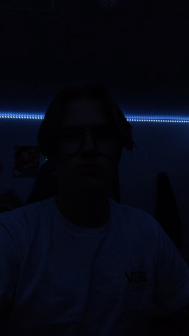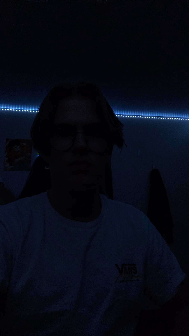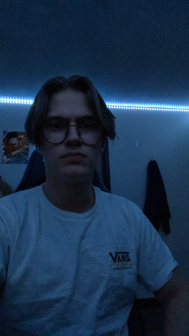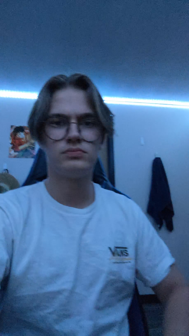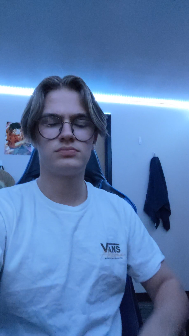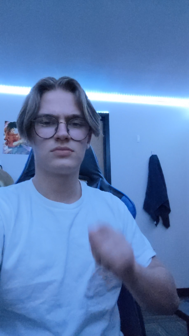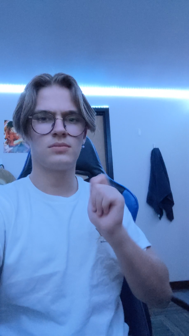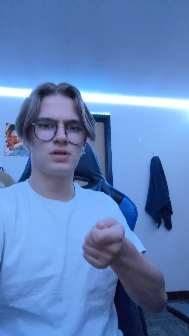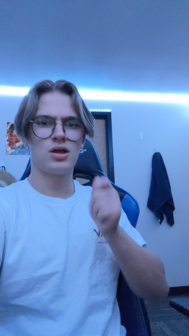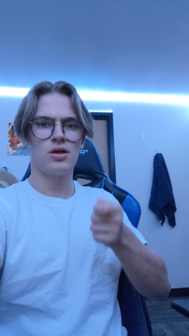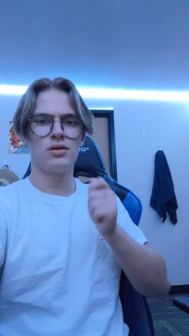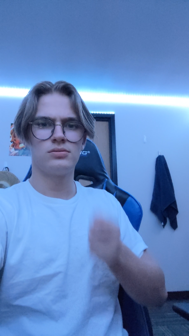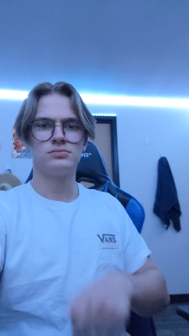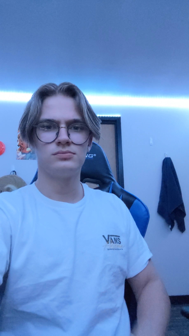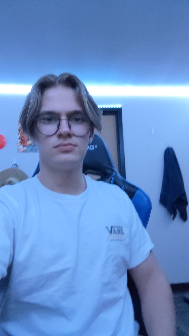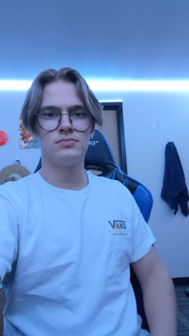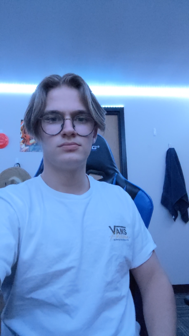cart